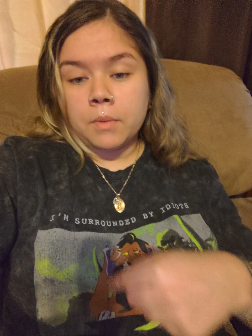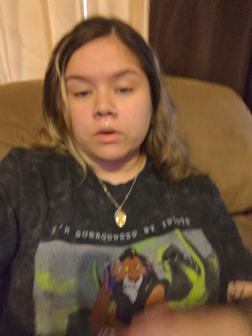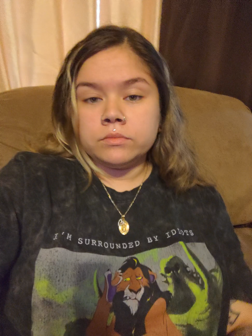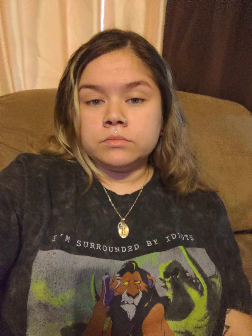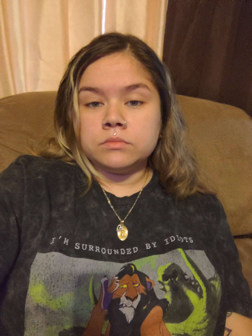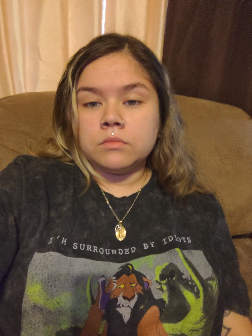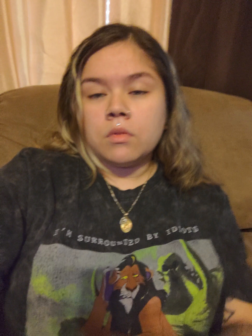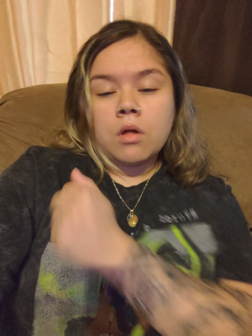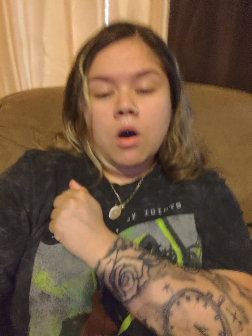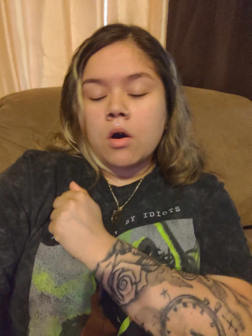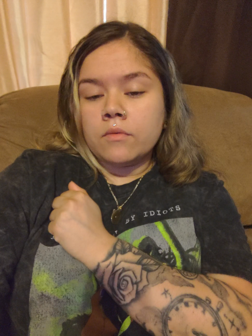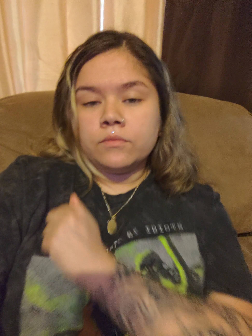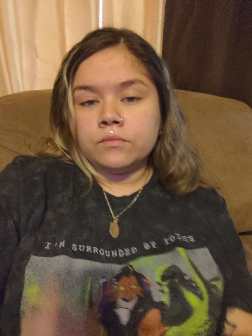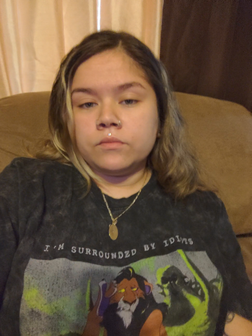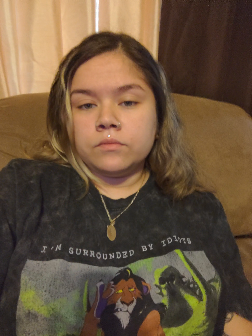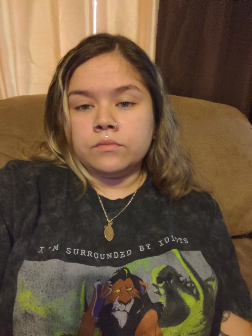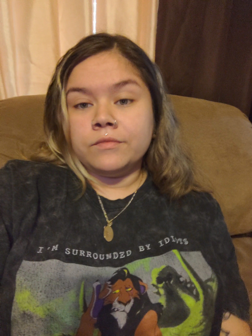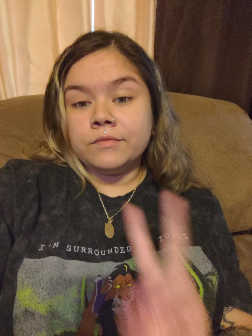love